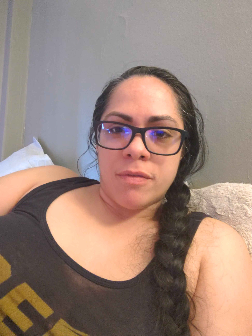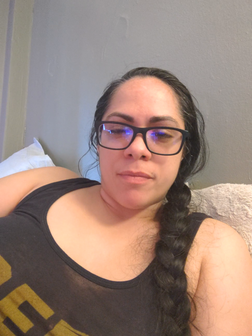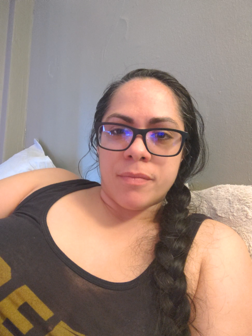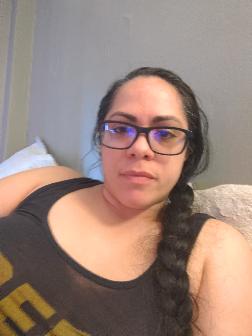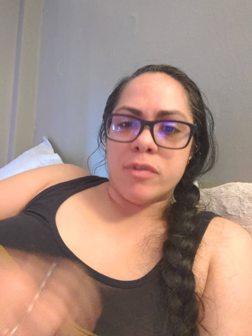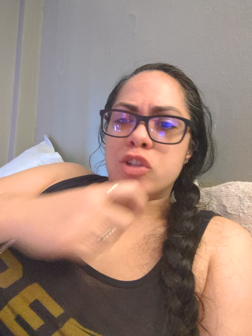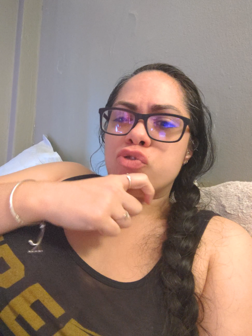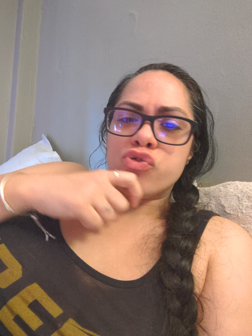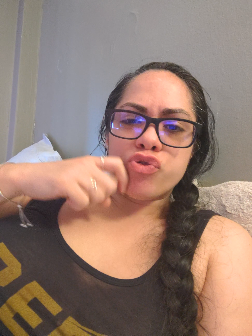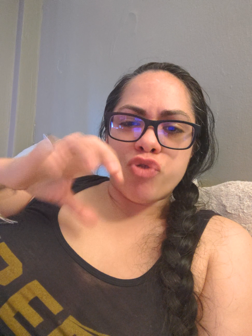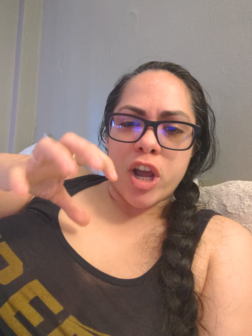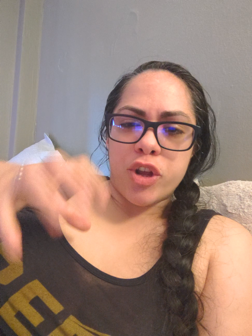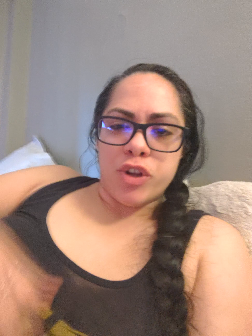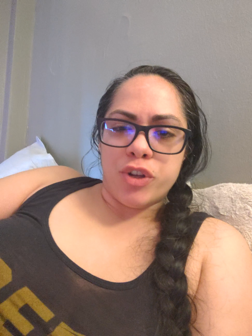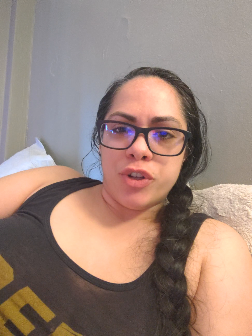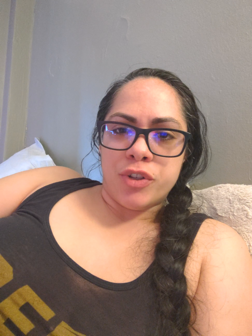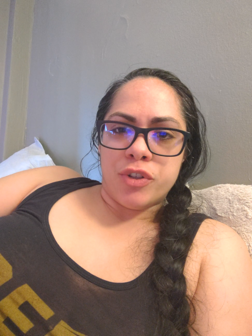dryer